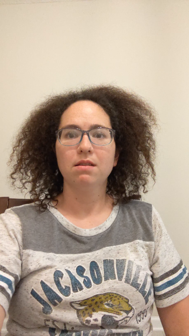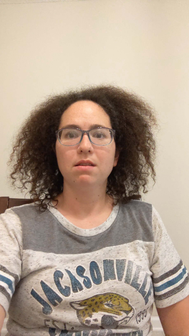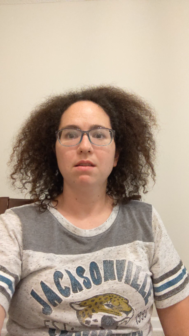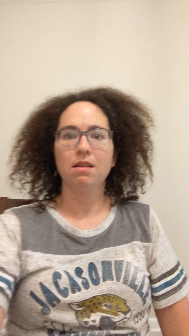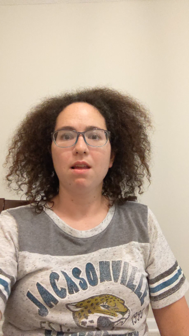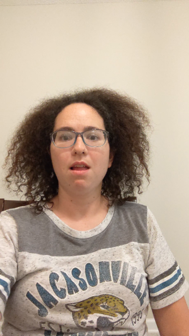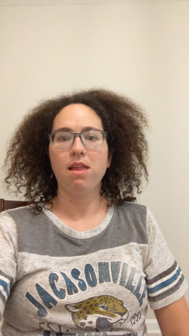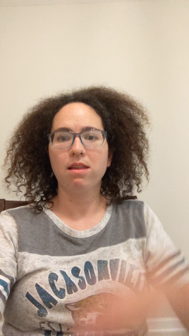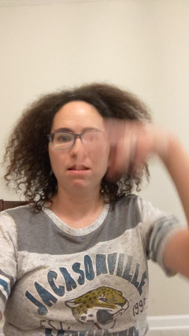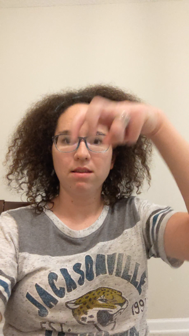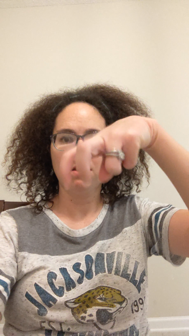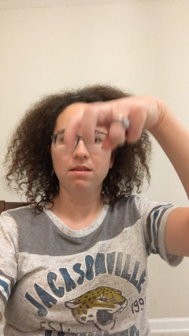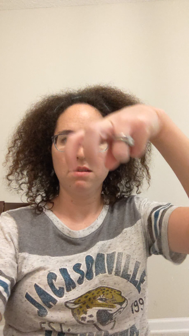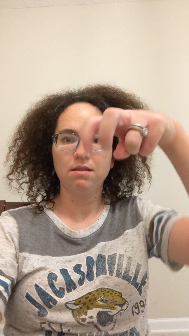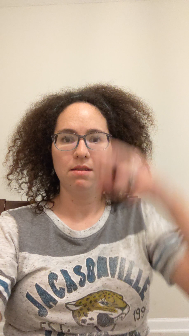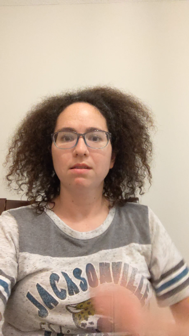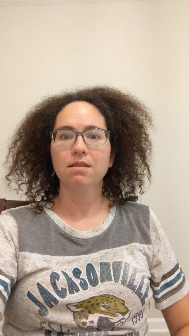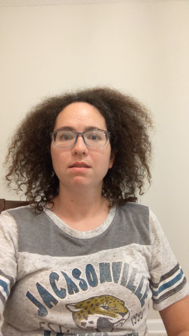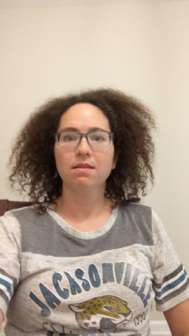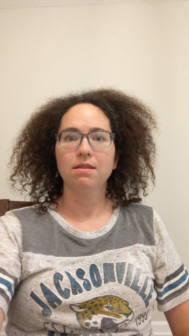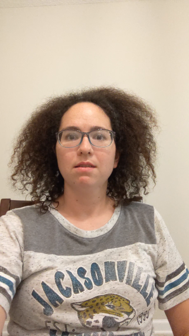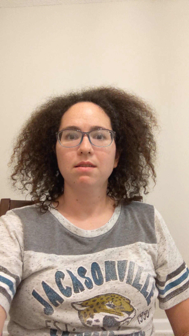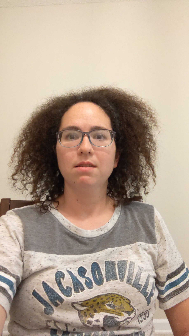potato